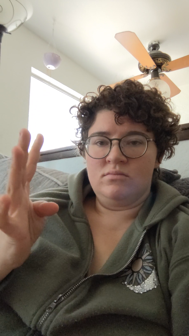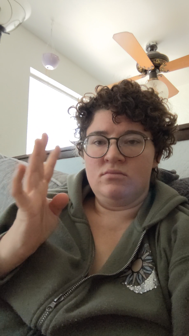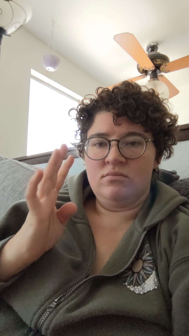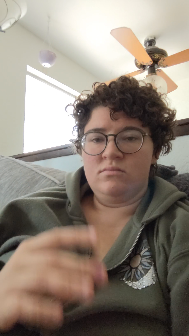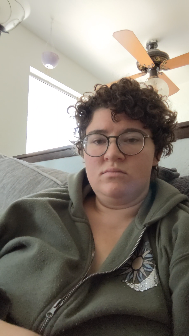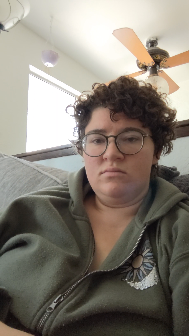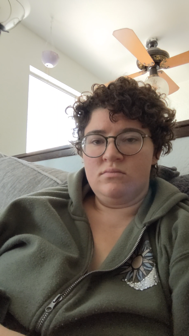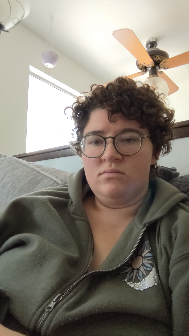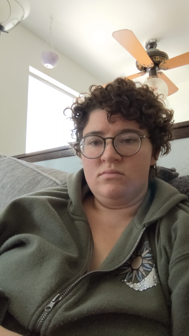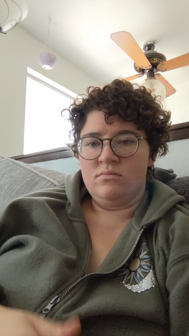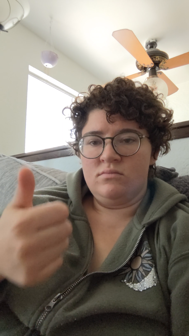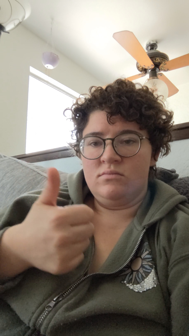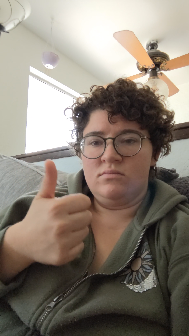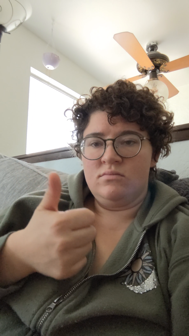help